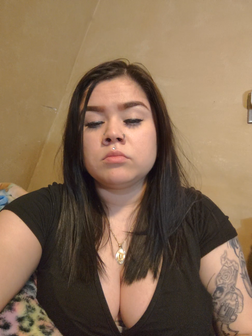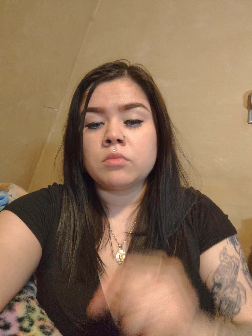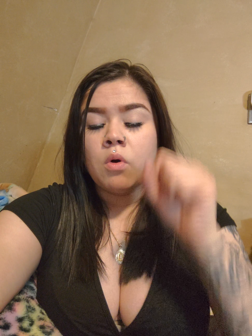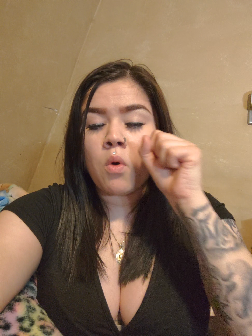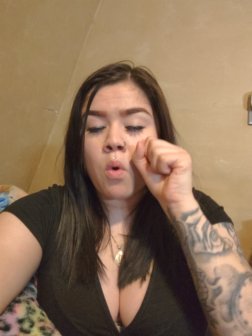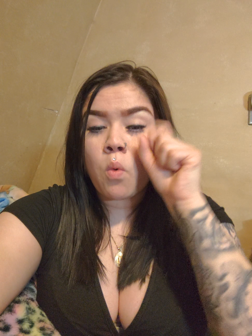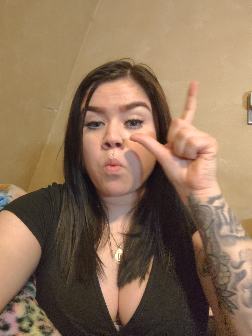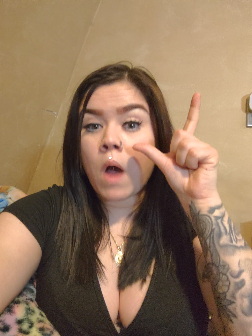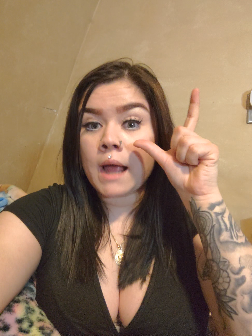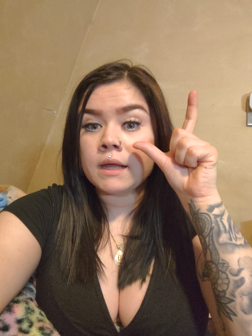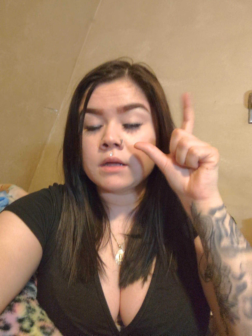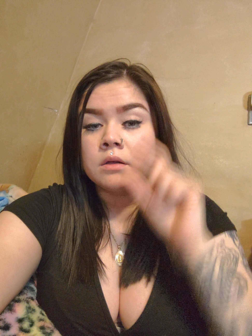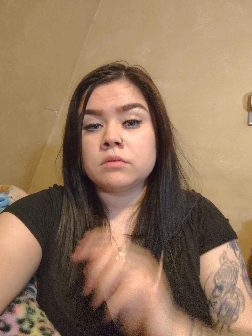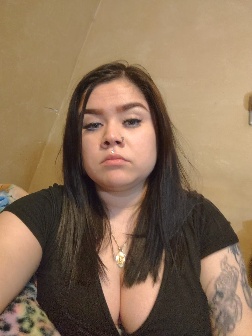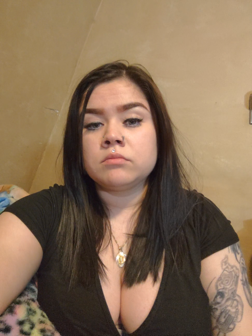awake